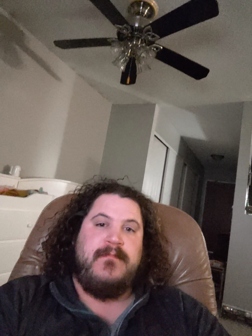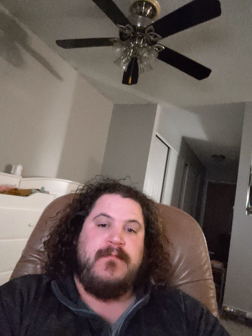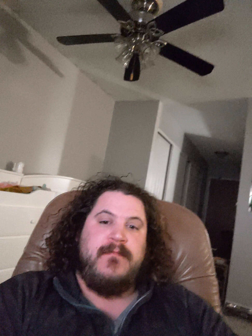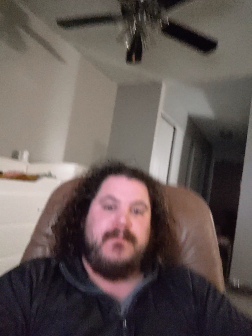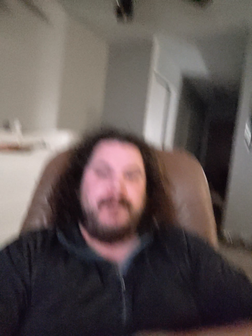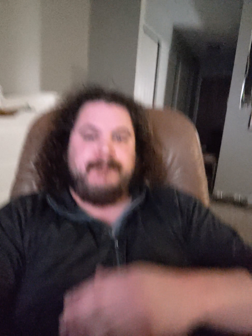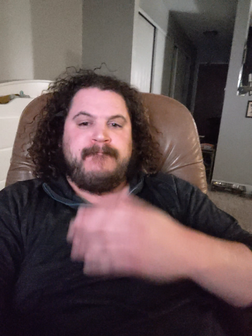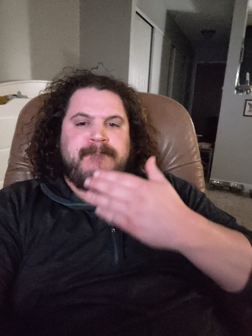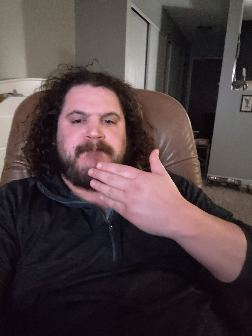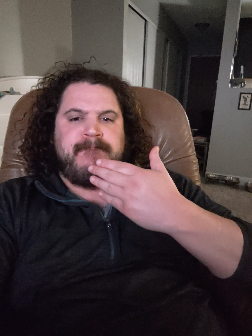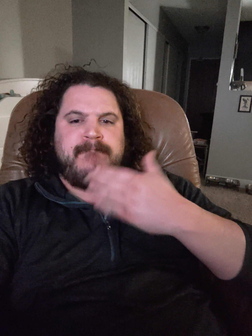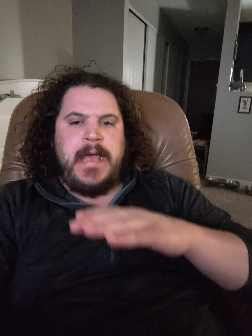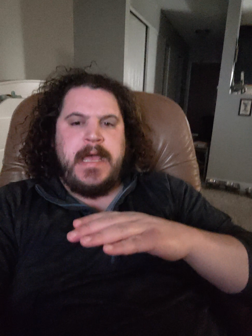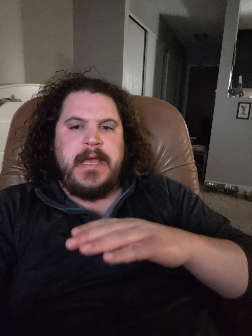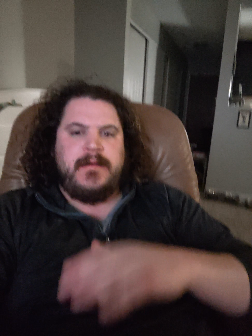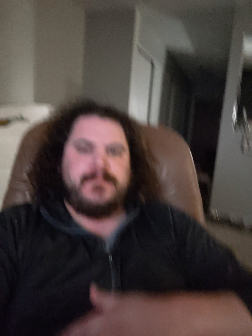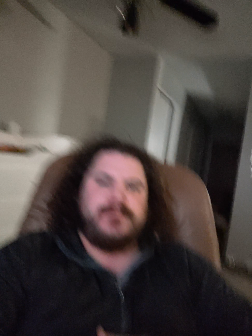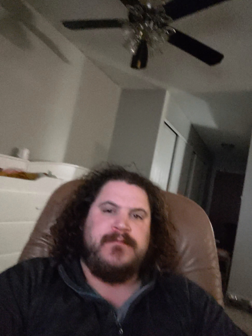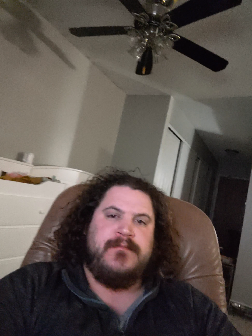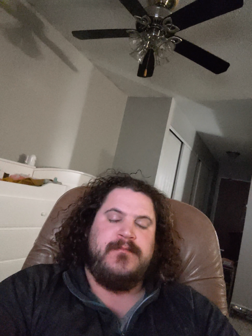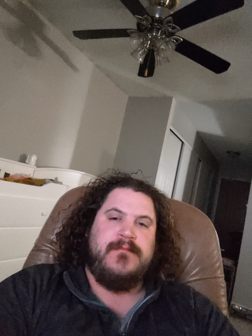bad